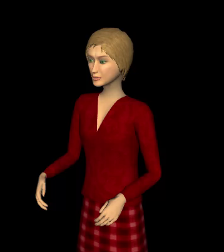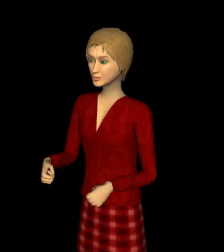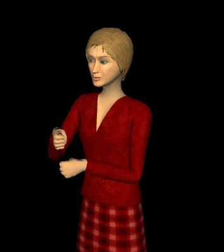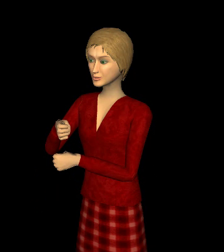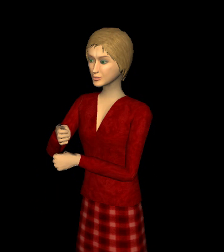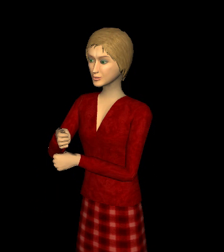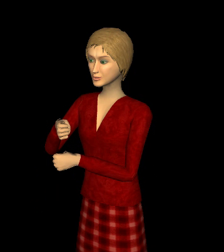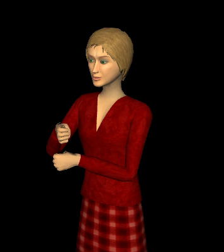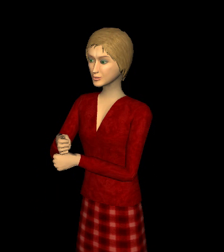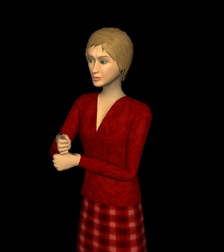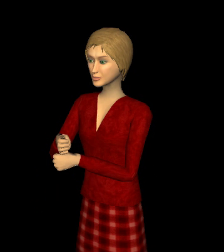عمل